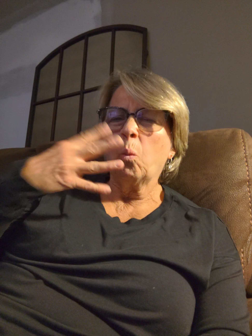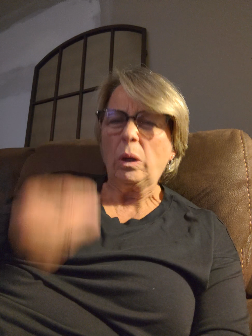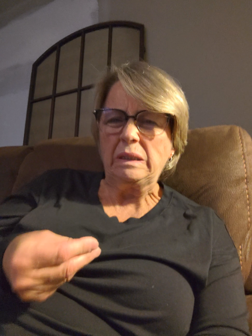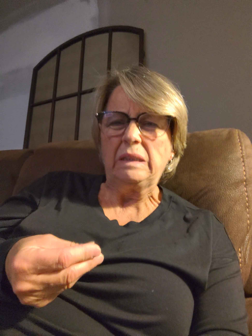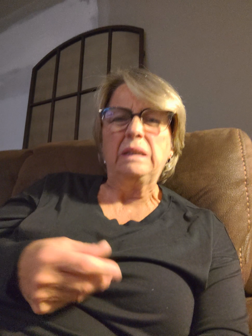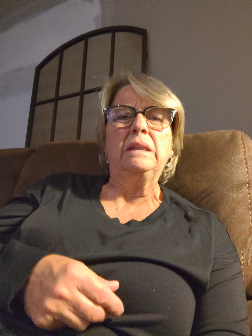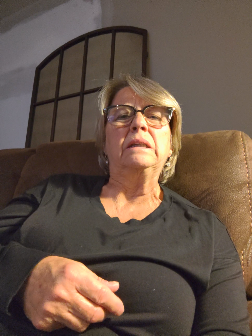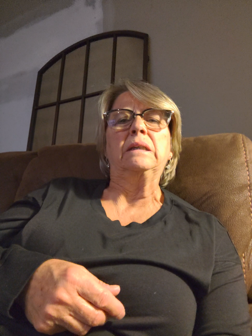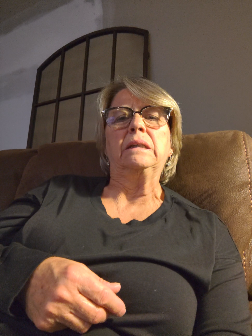wet